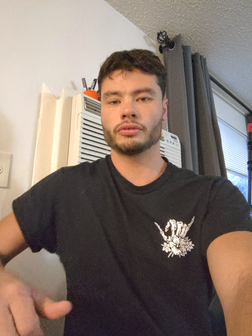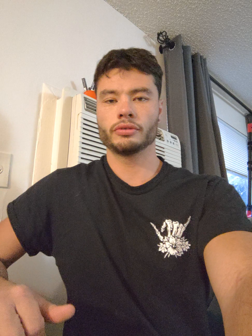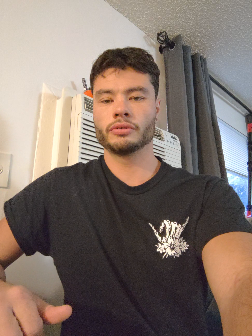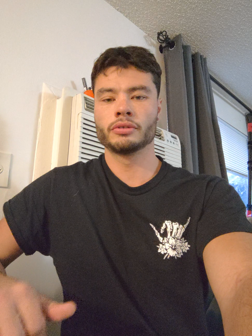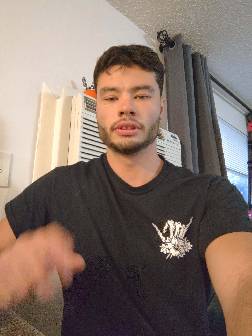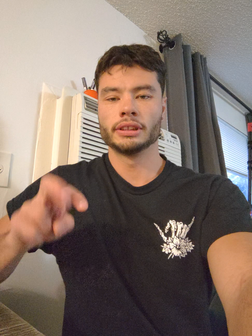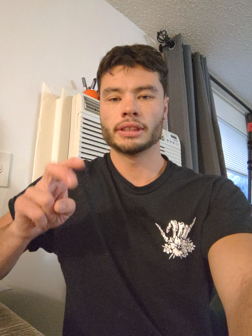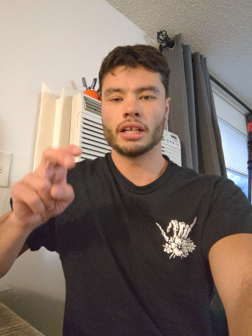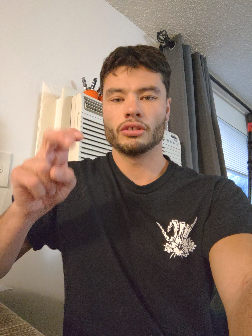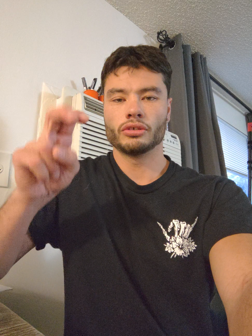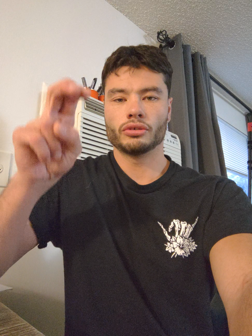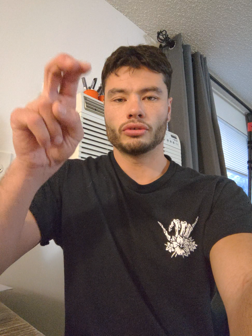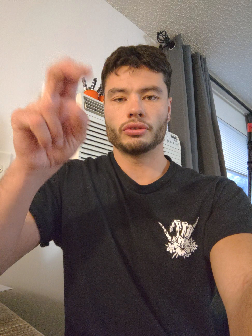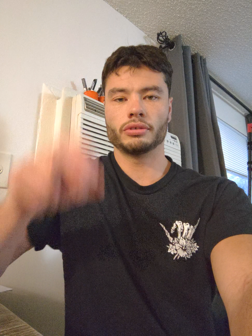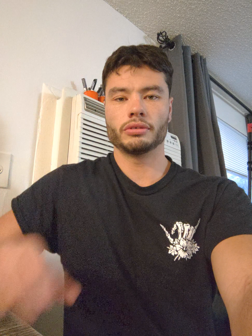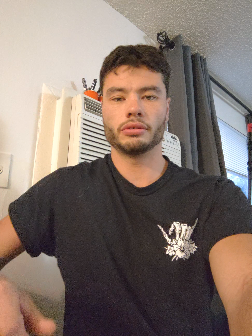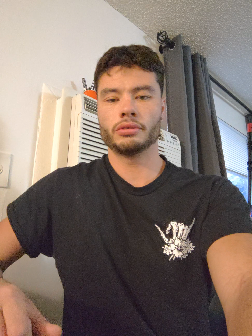stairs